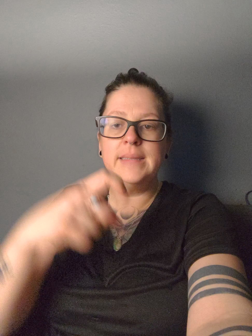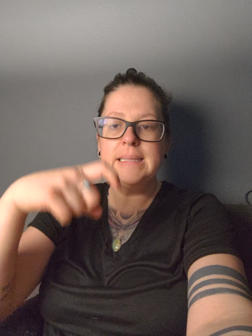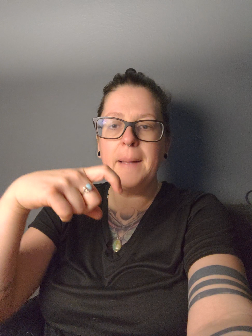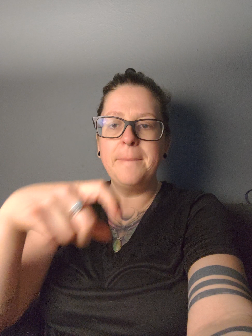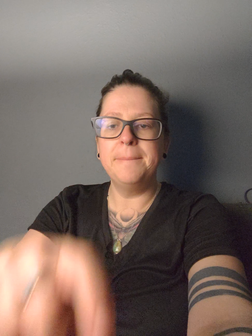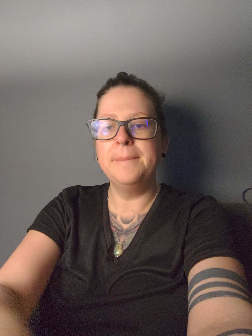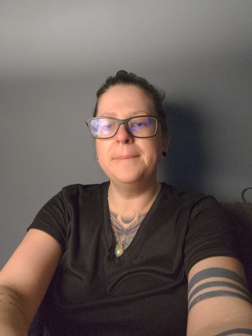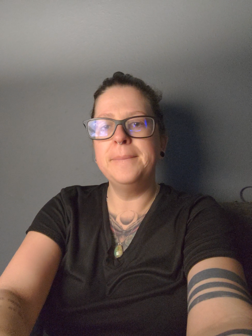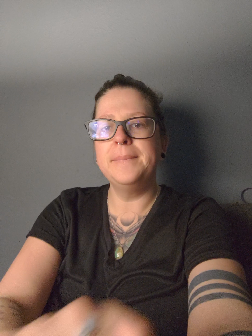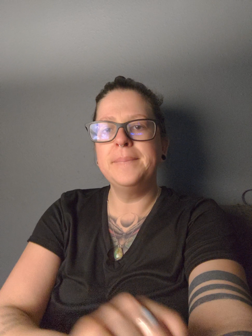time